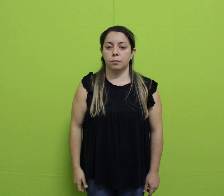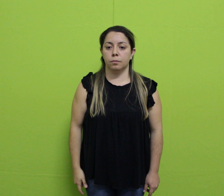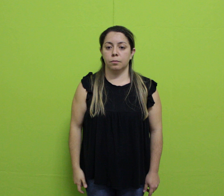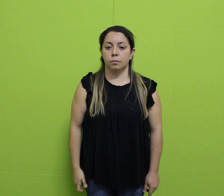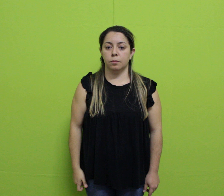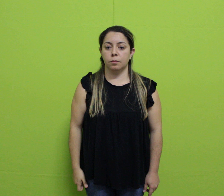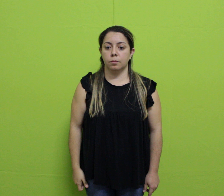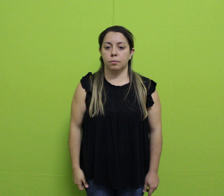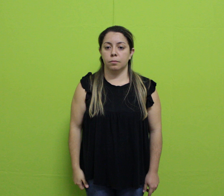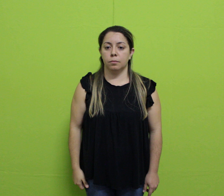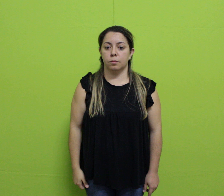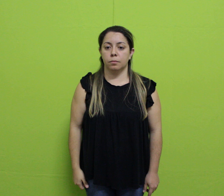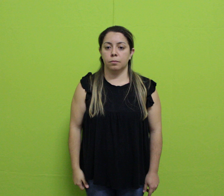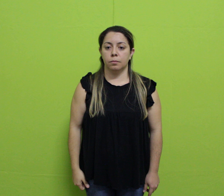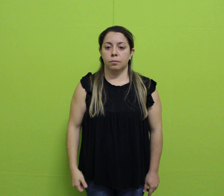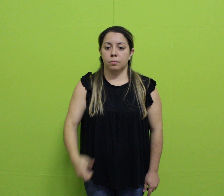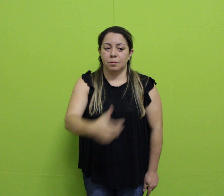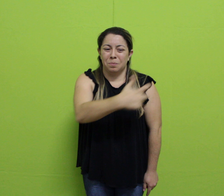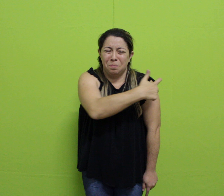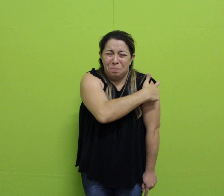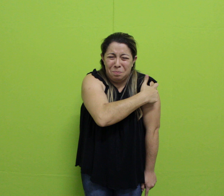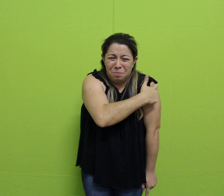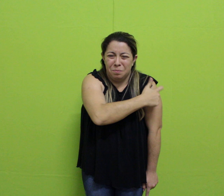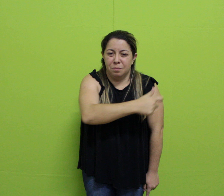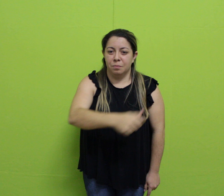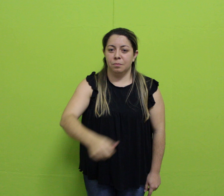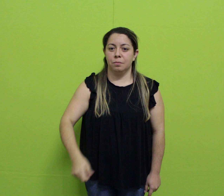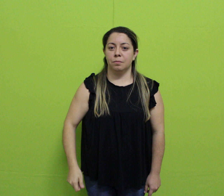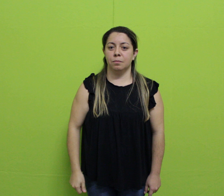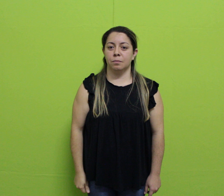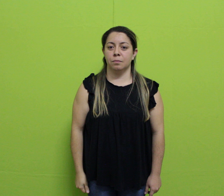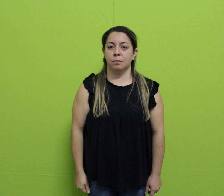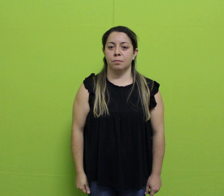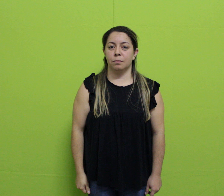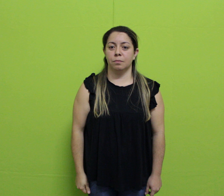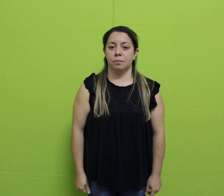vacina